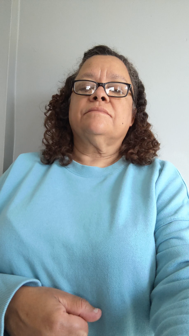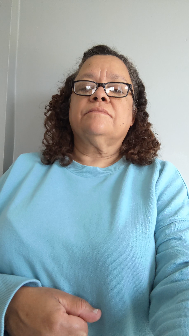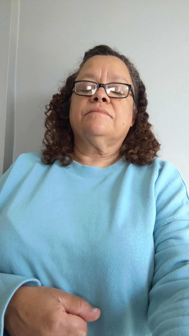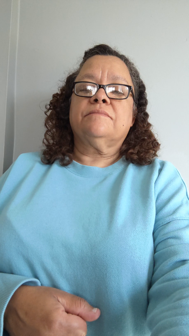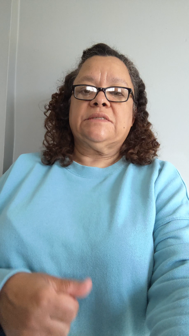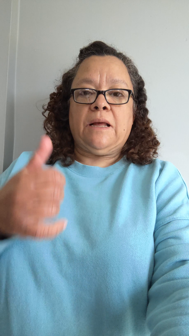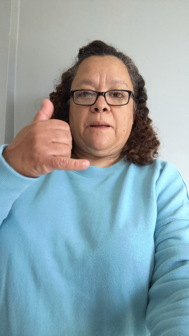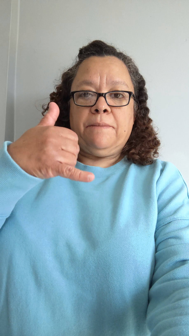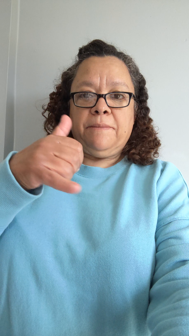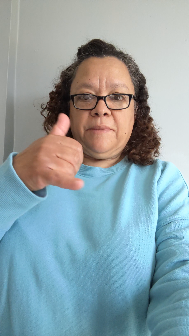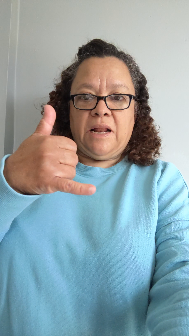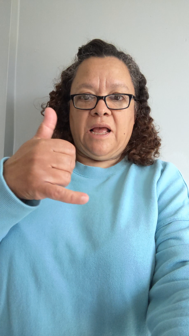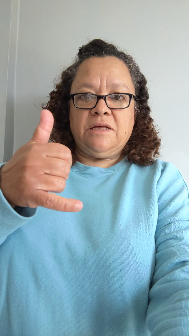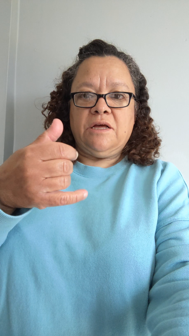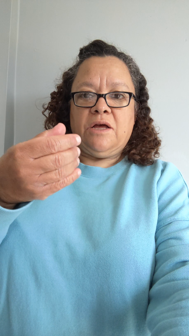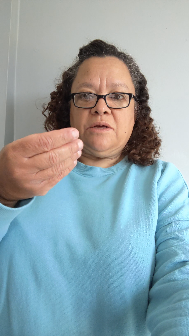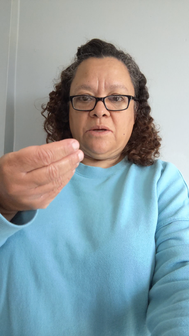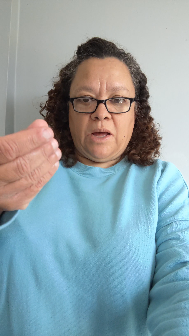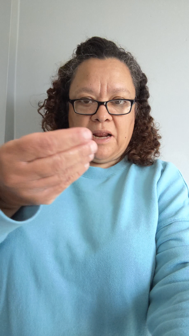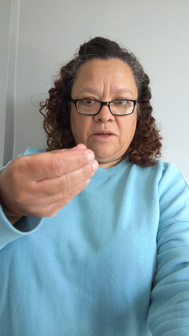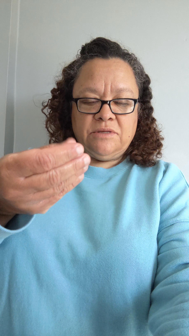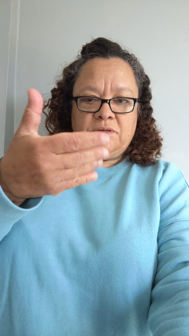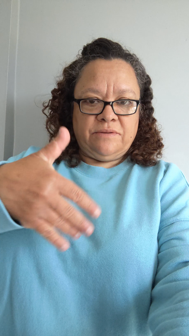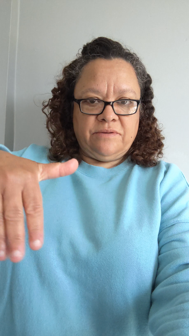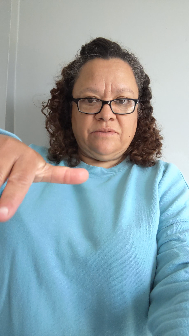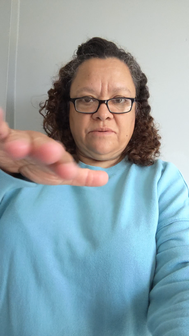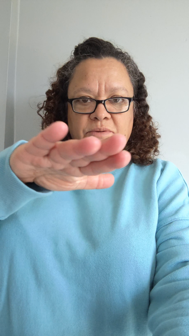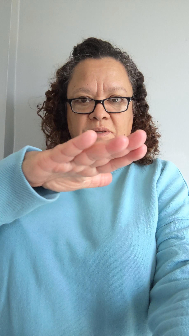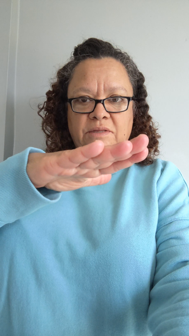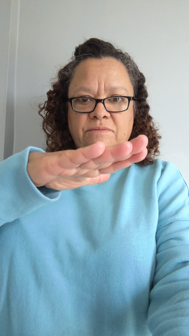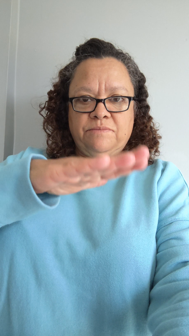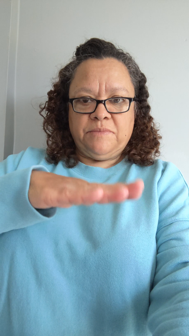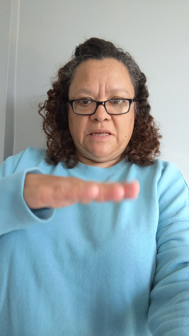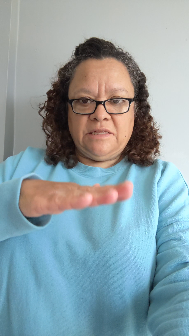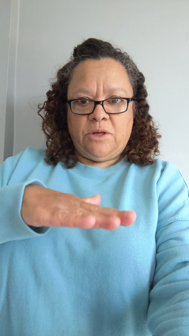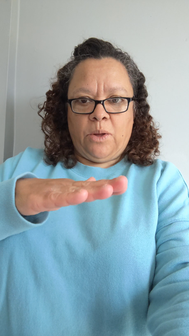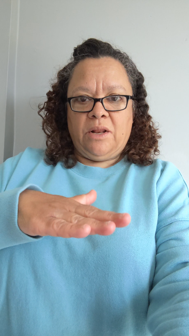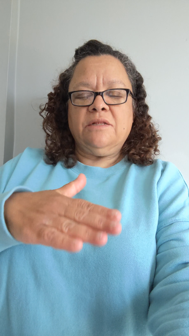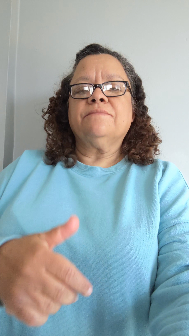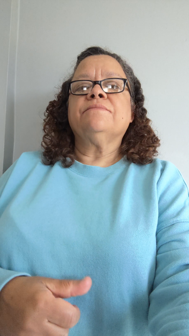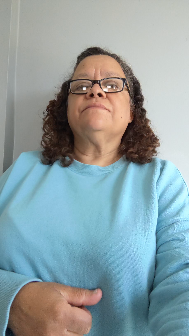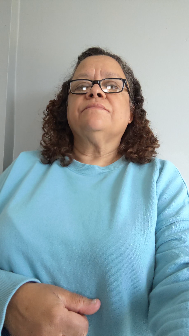playground